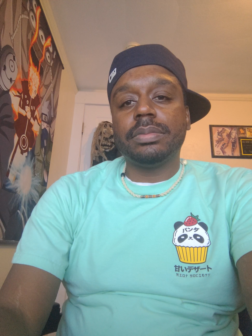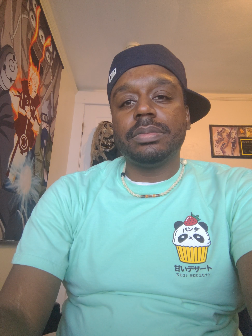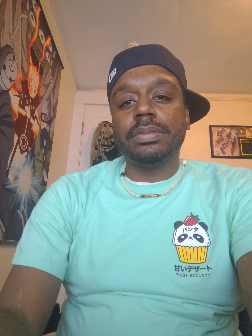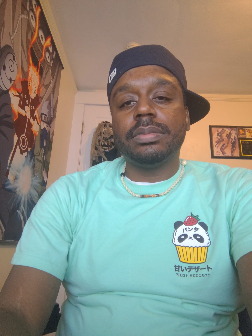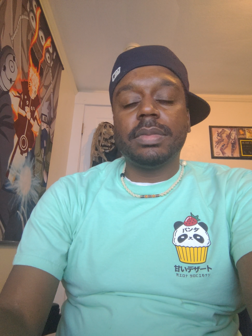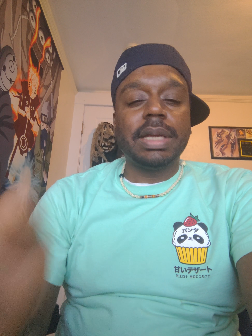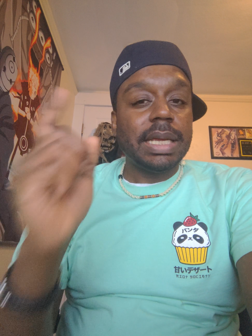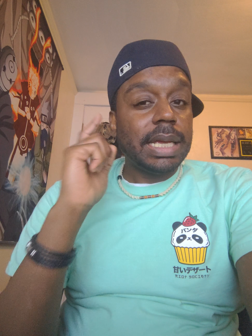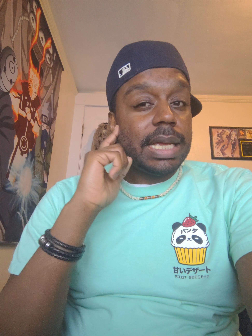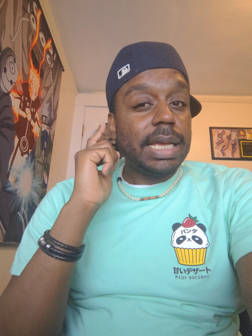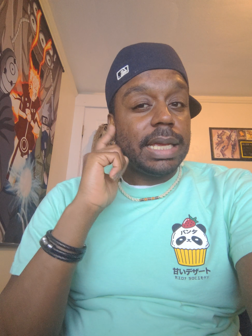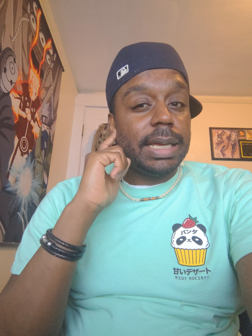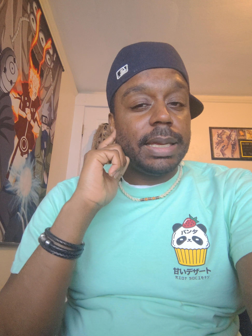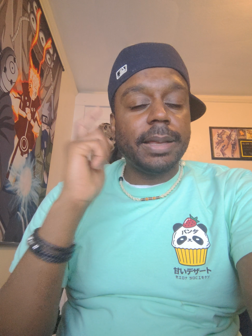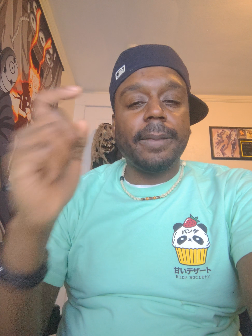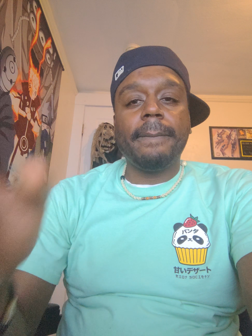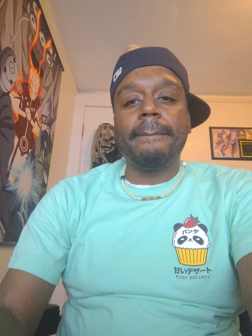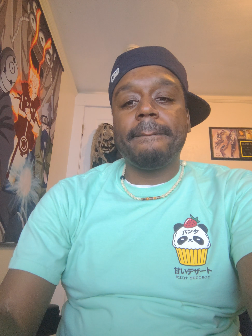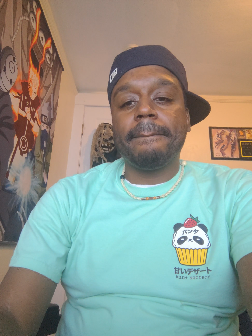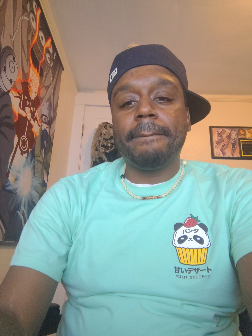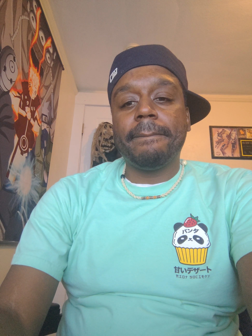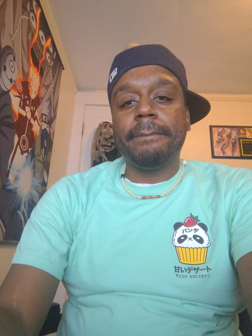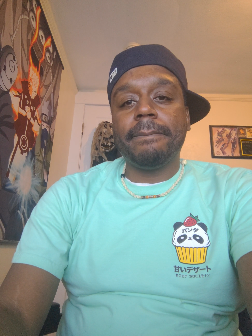hear